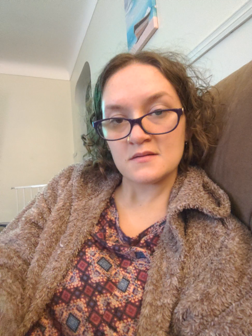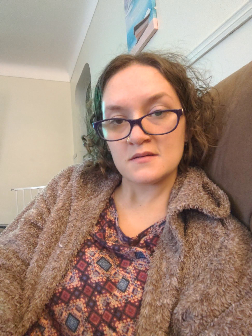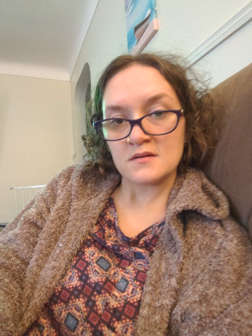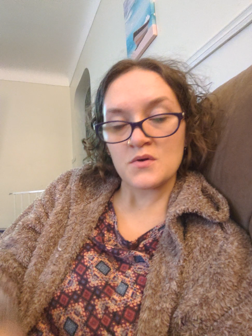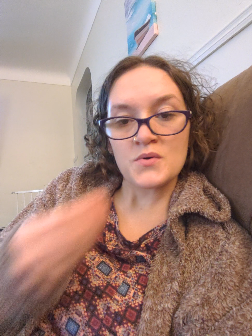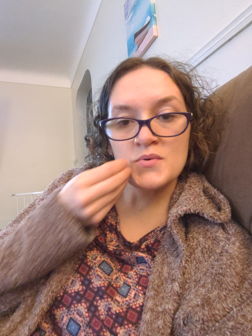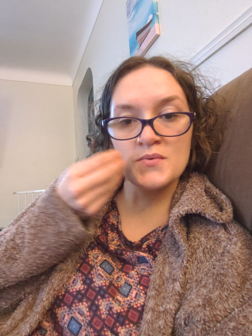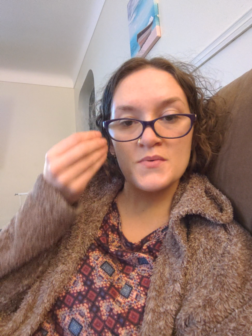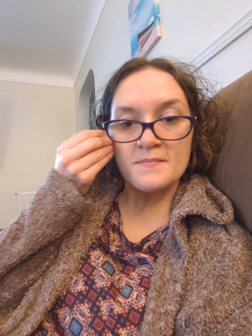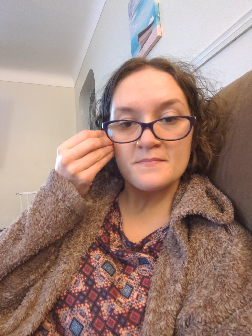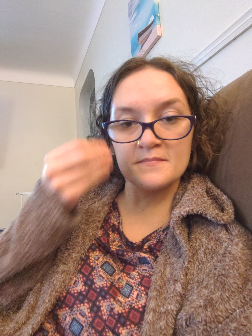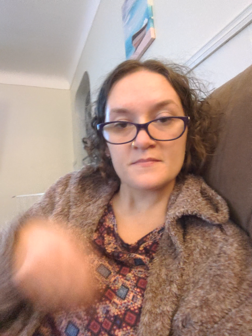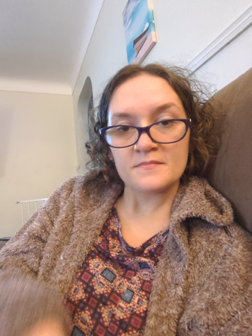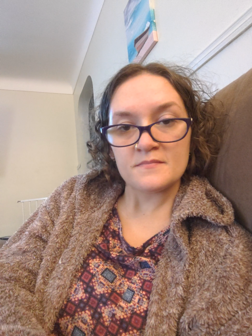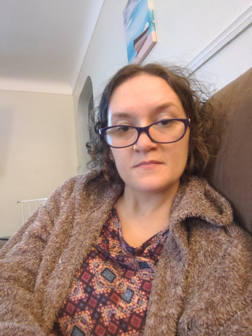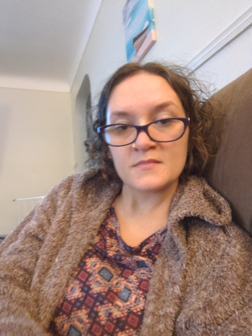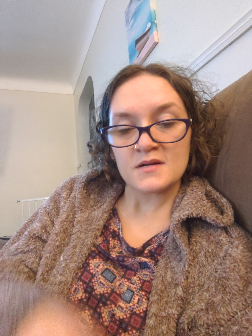home